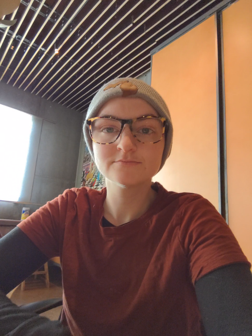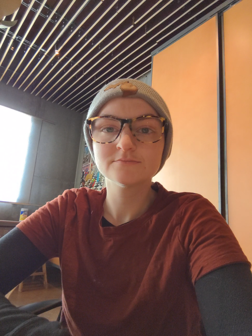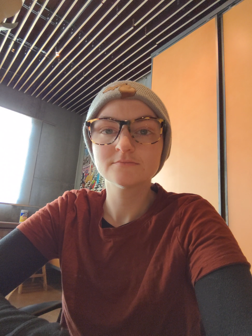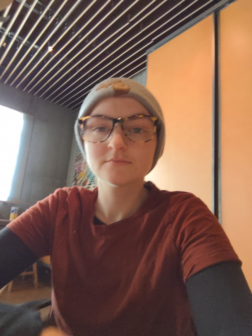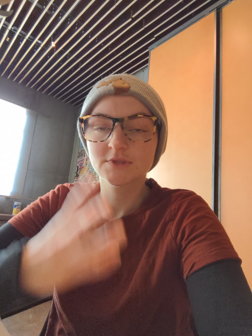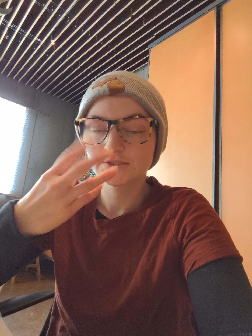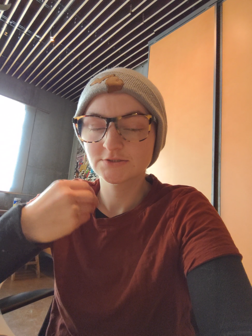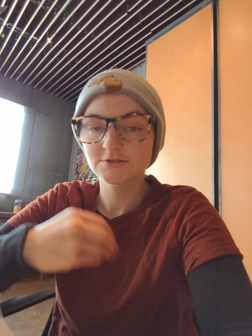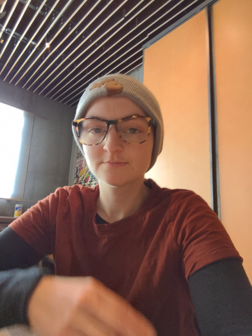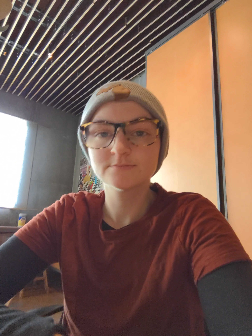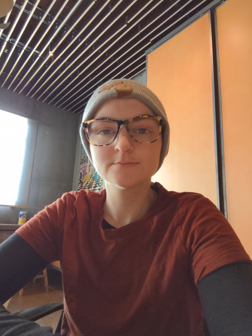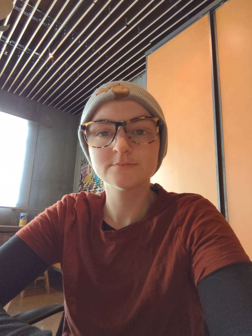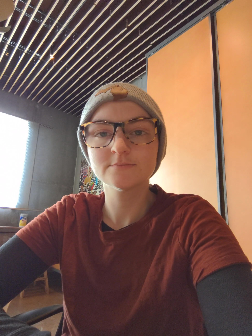sleepy